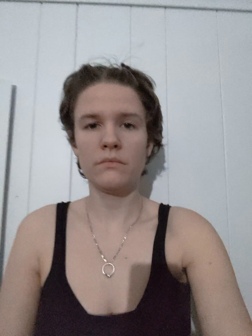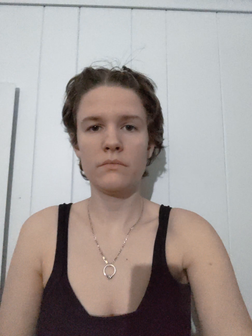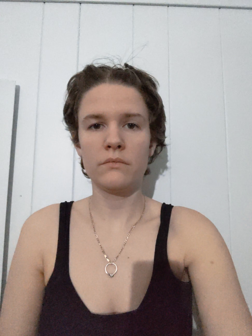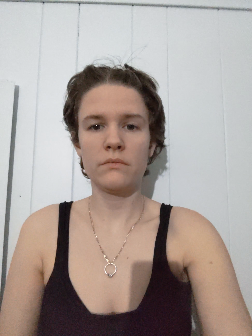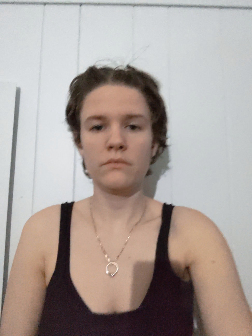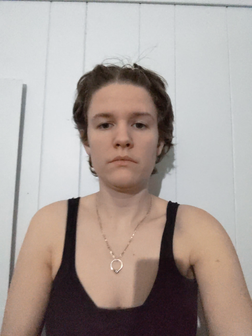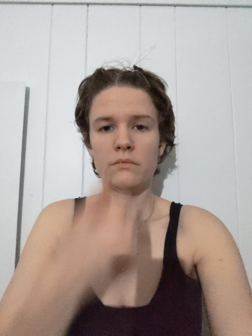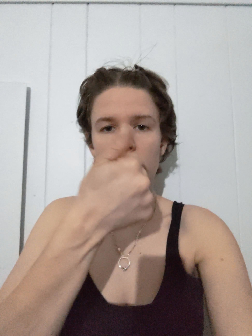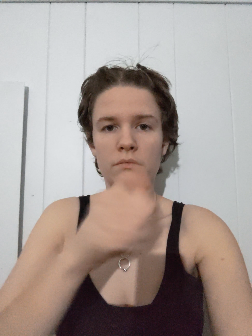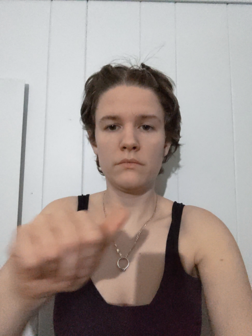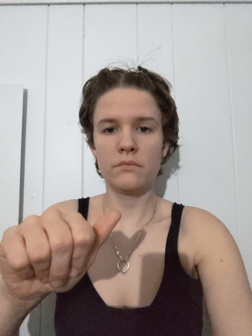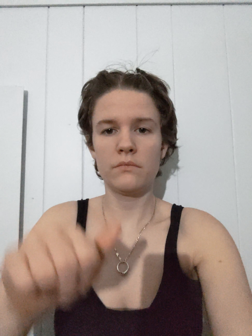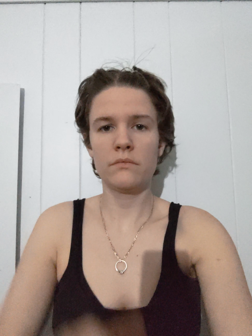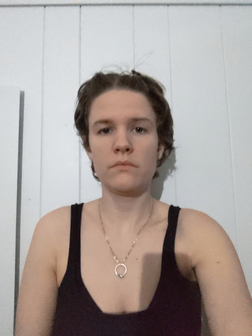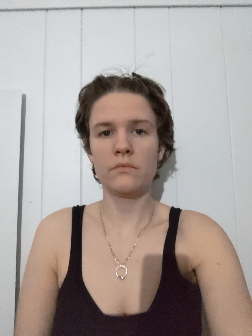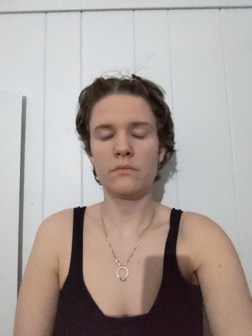any